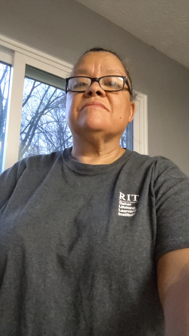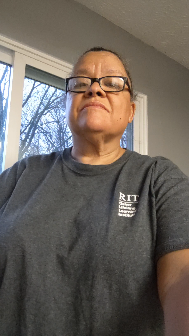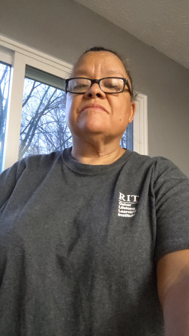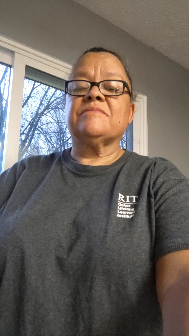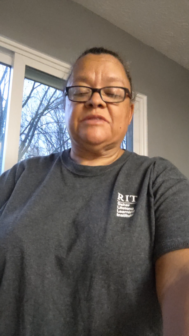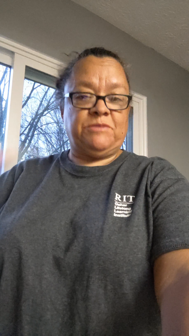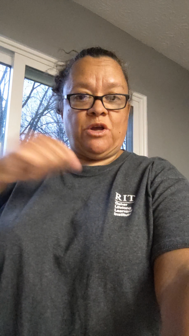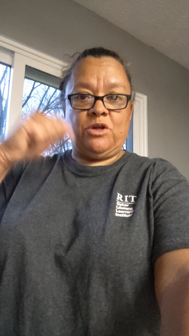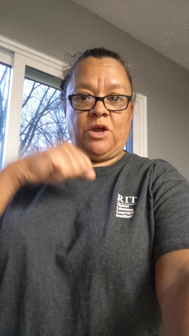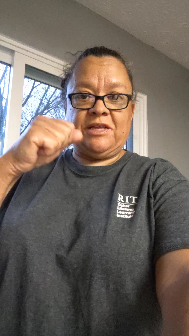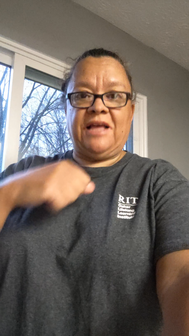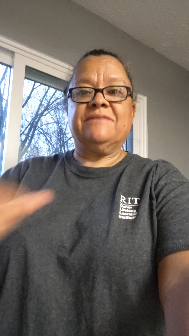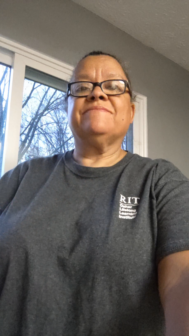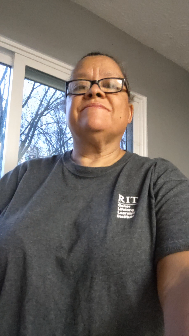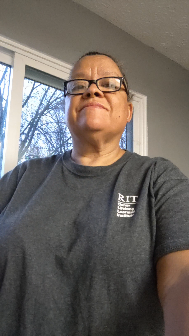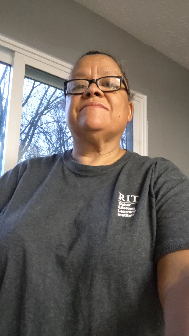rock